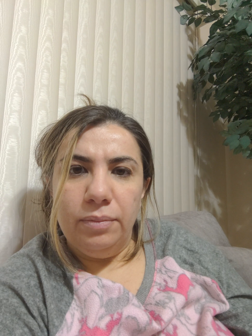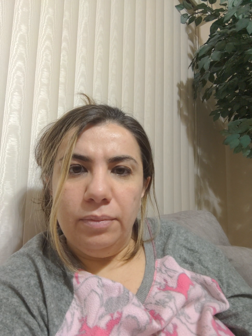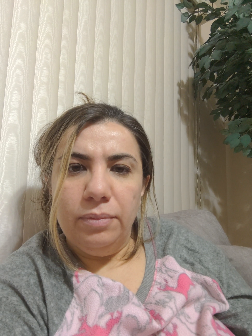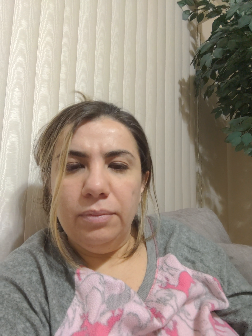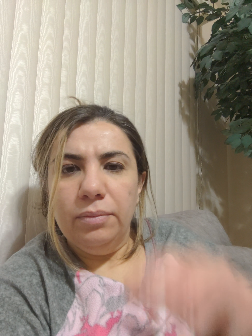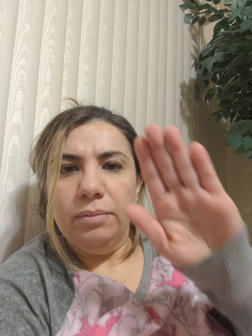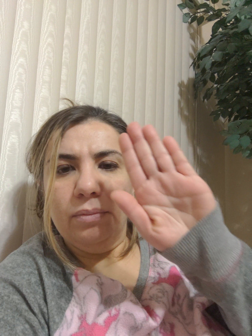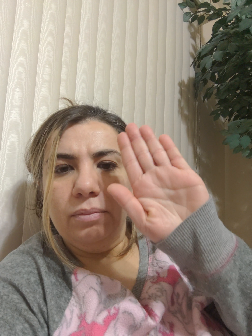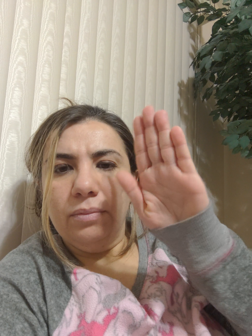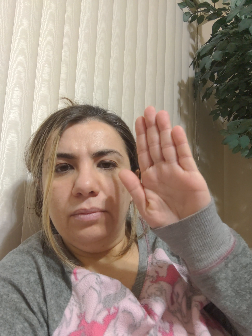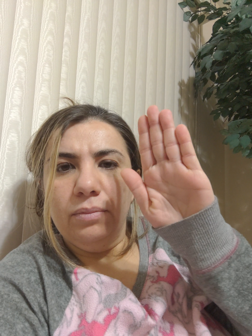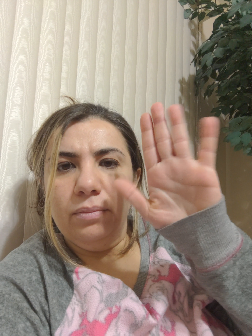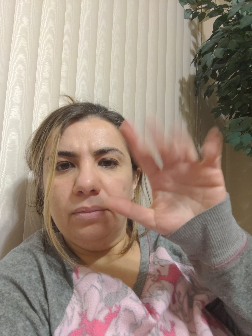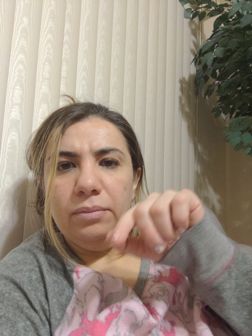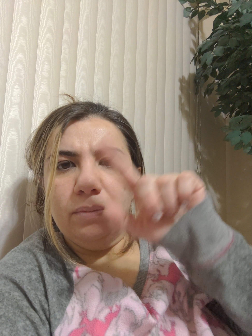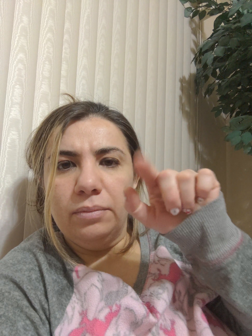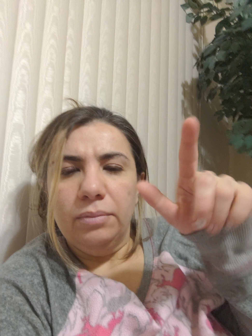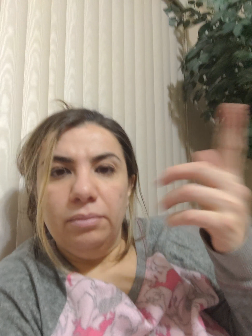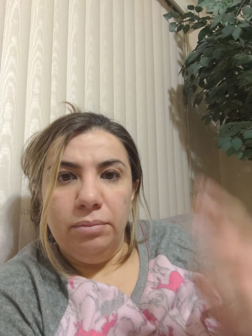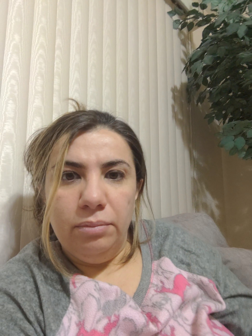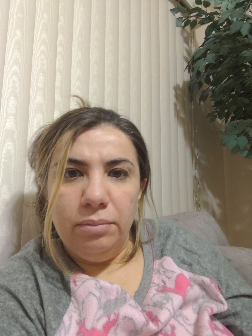mitten